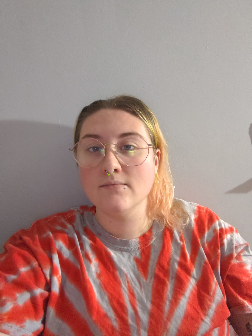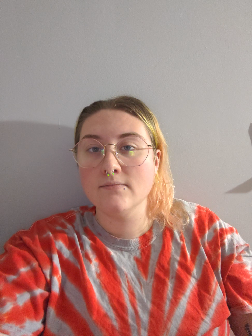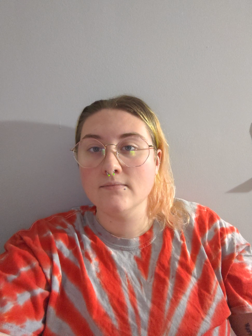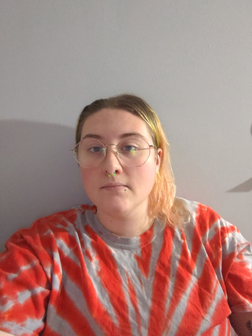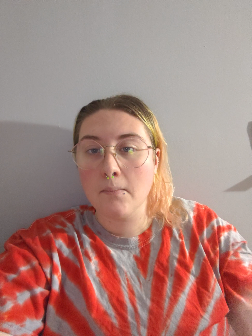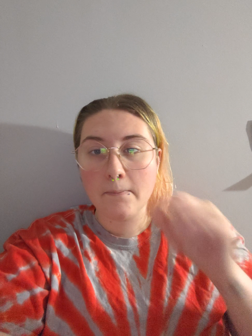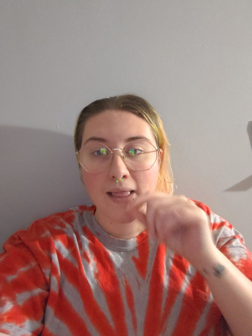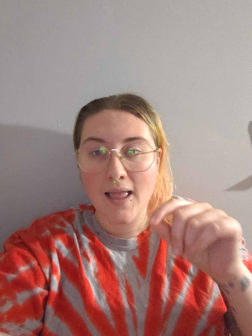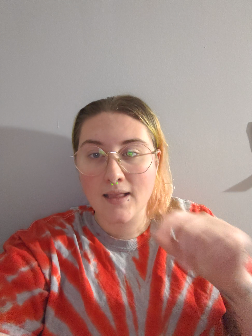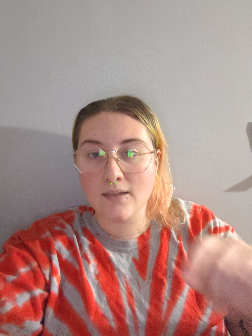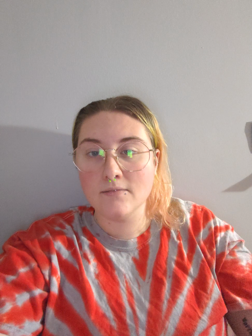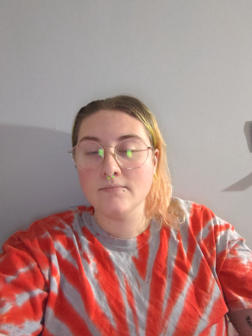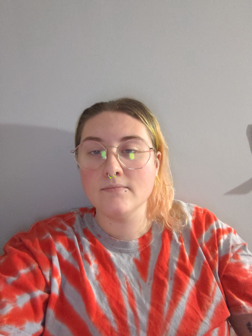pen